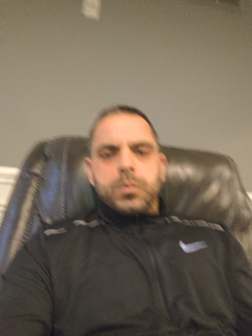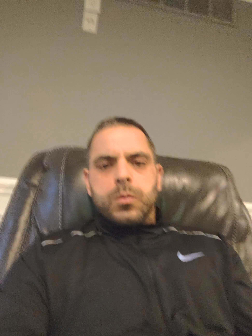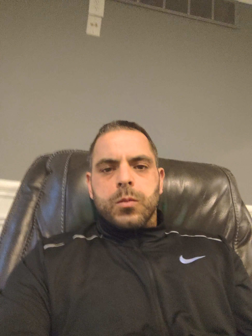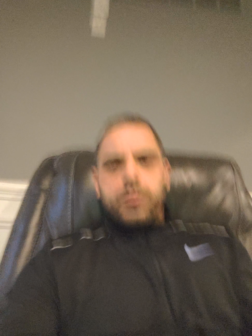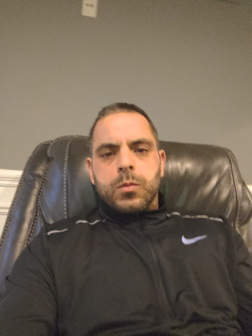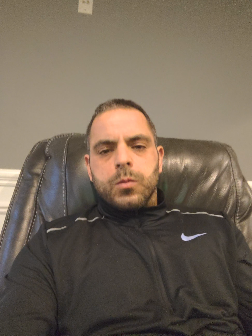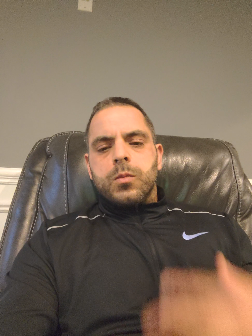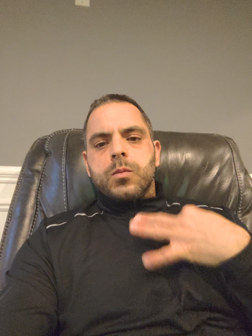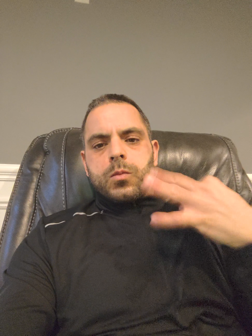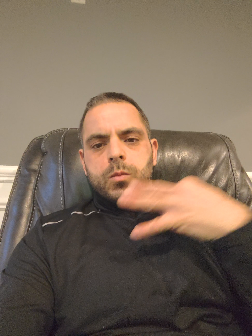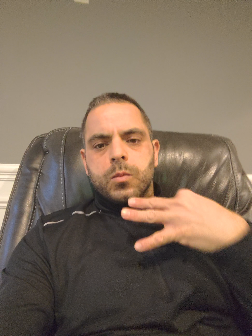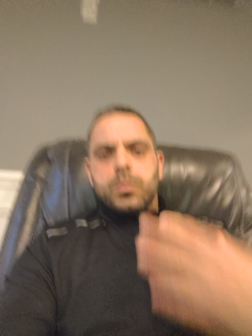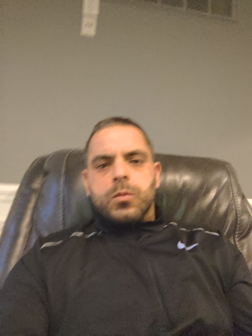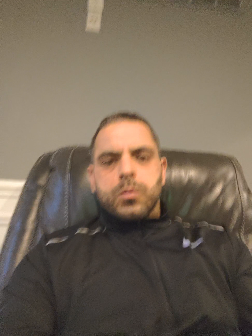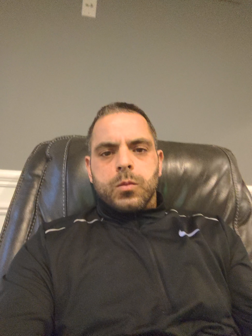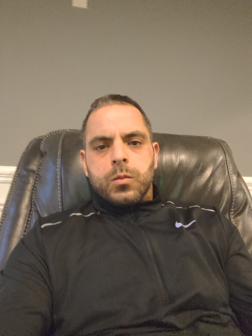shirt